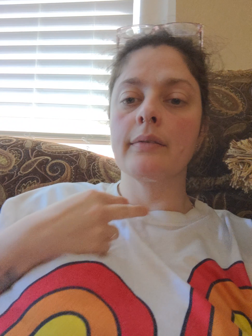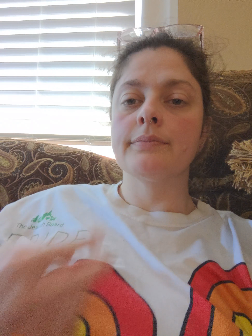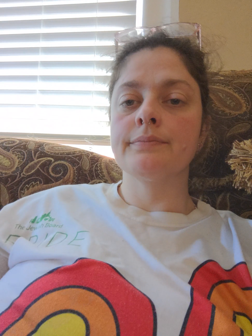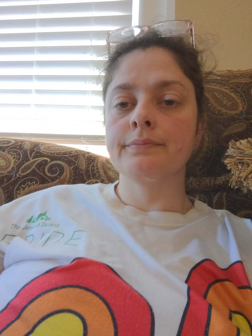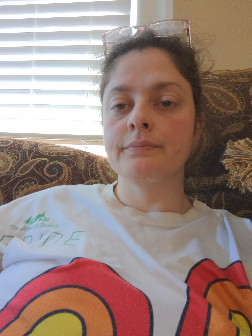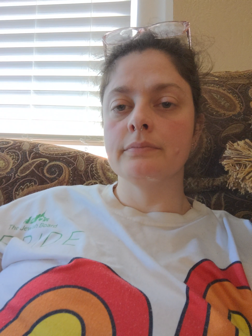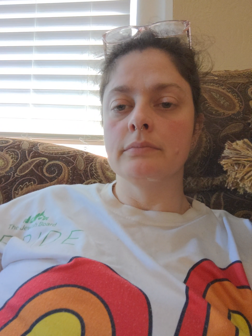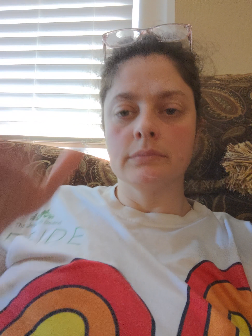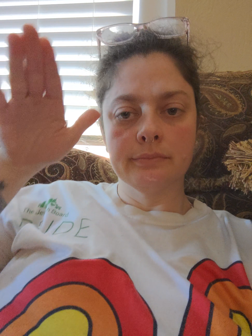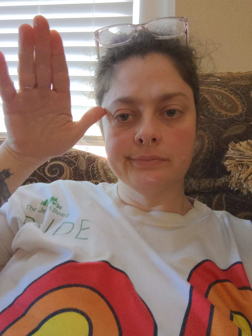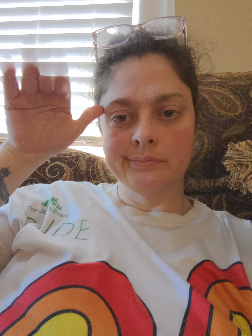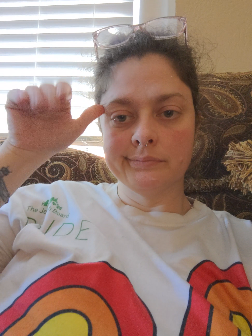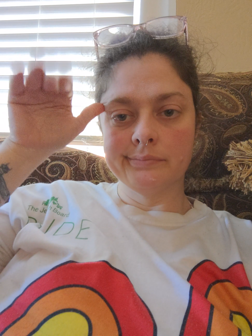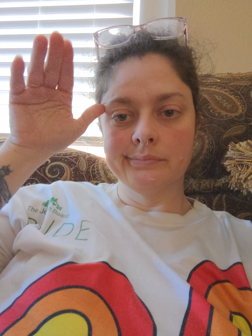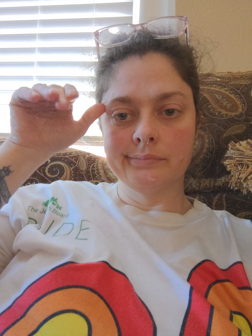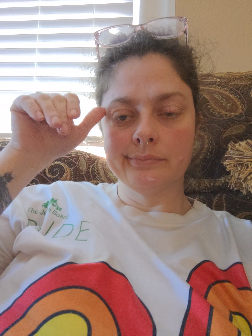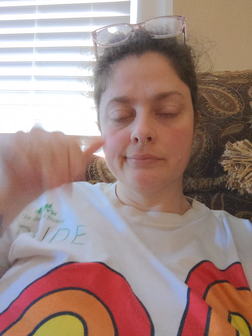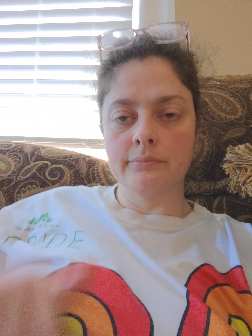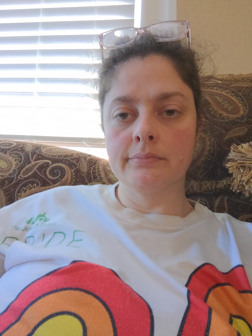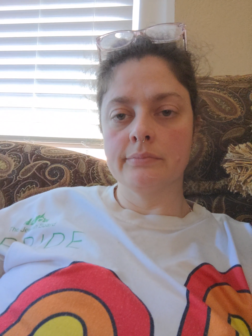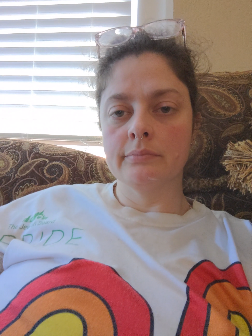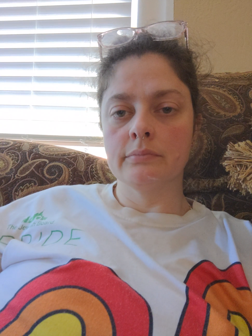donkey